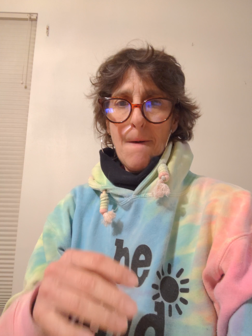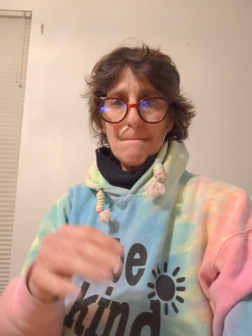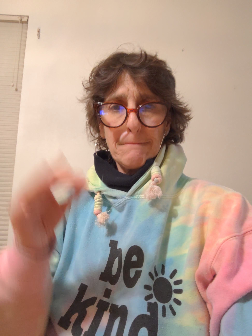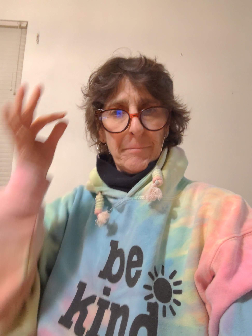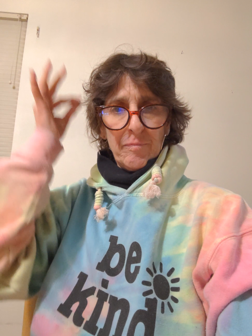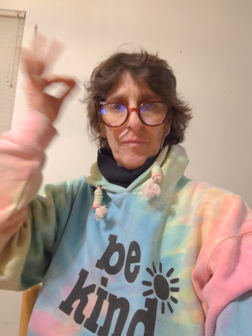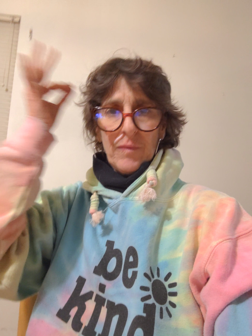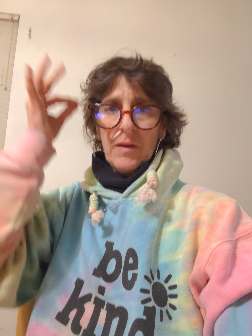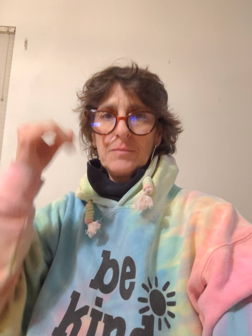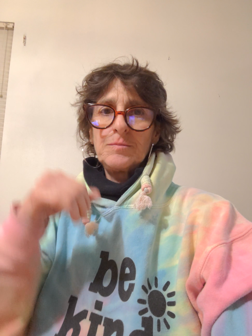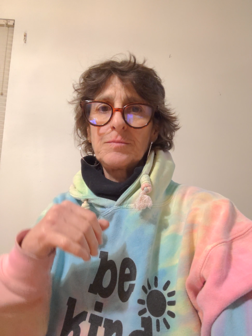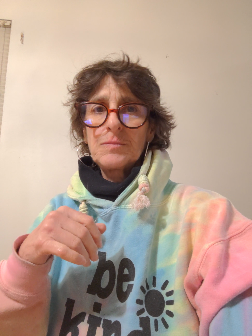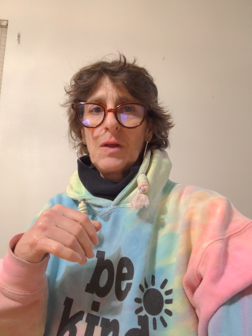hair